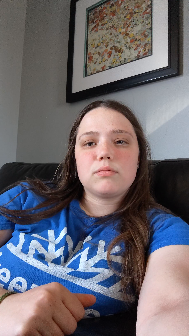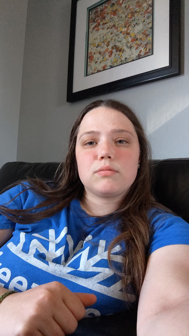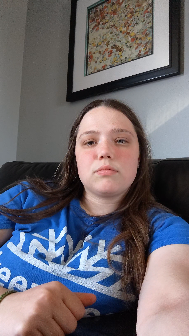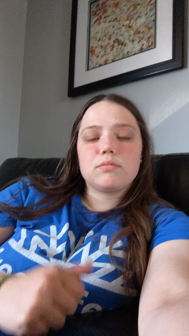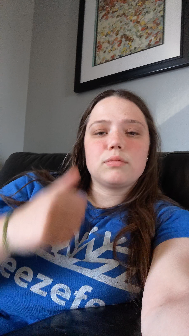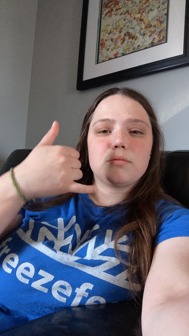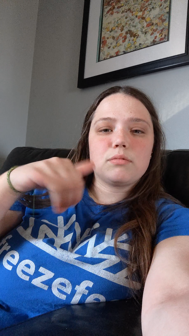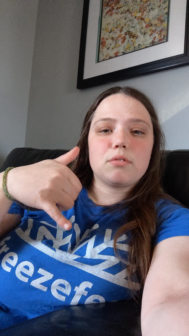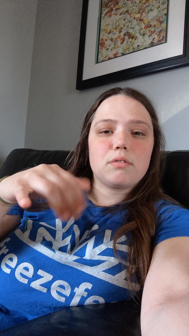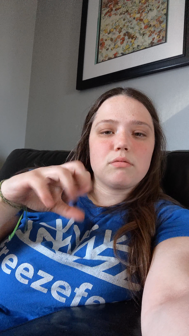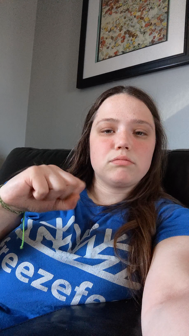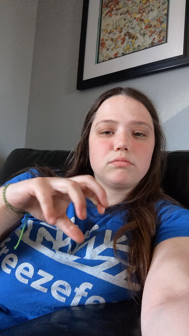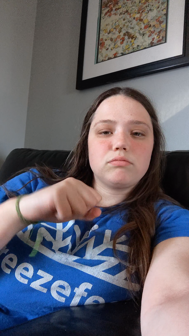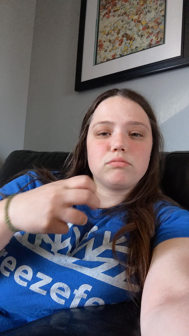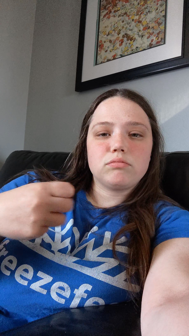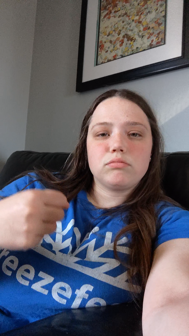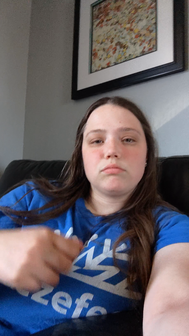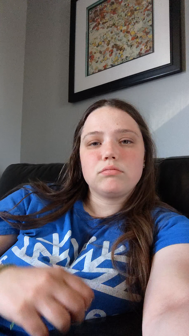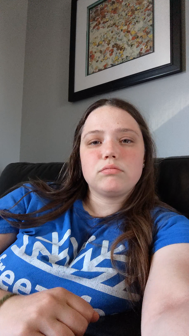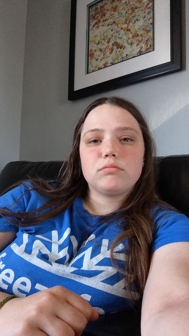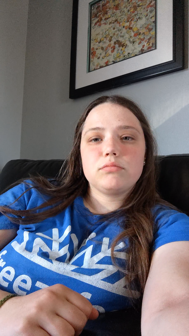play dough